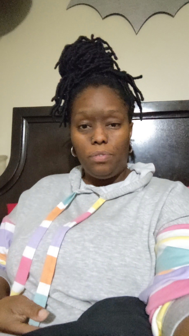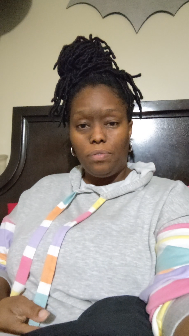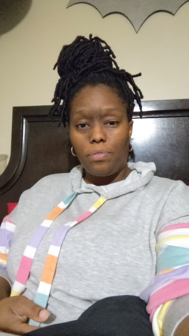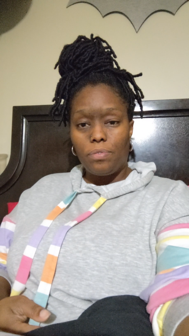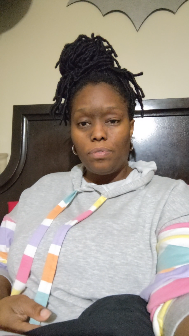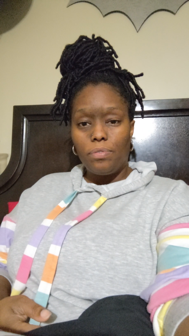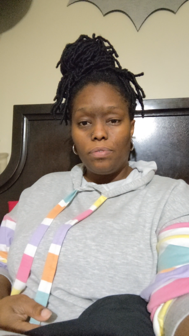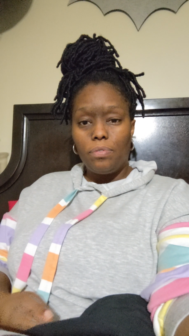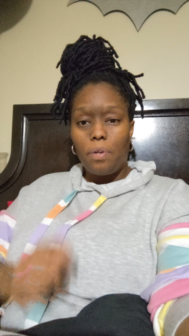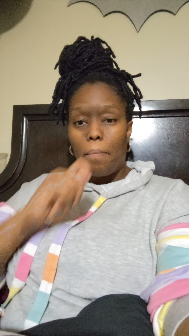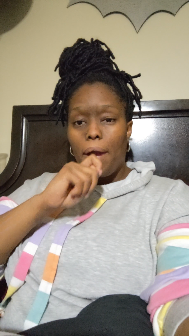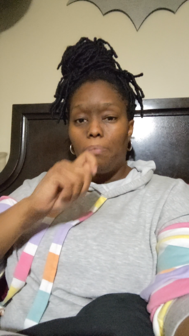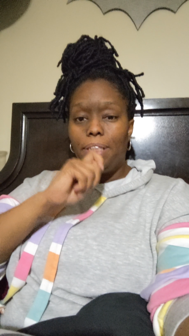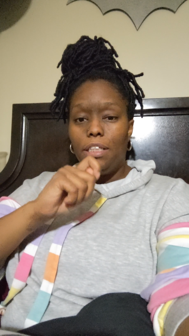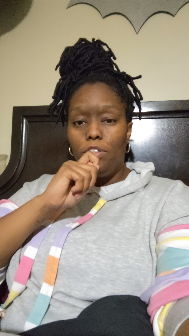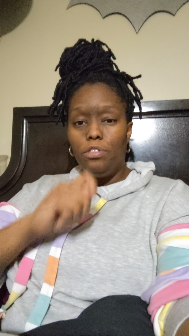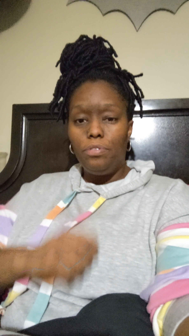popsicle